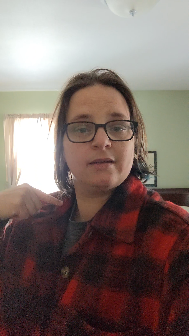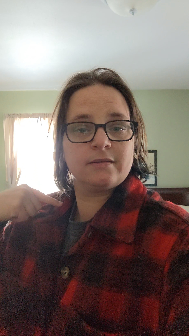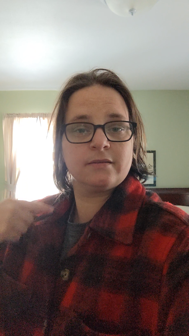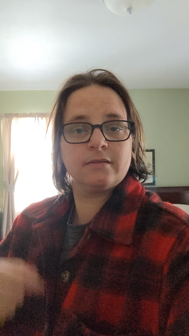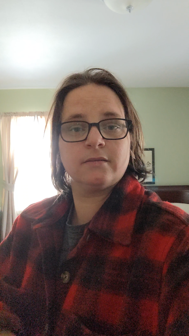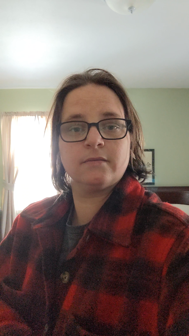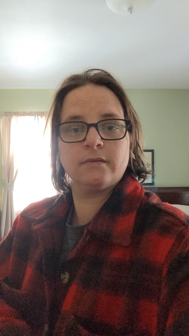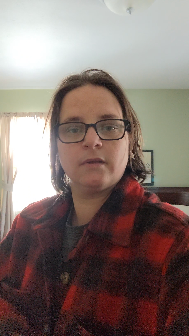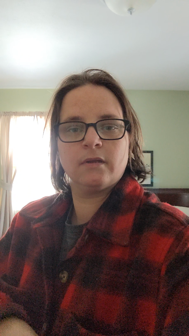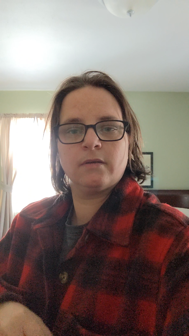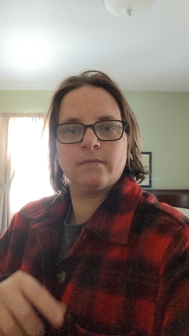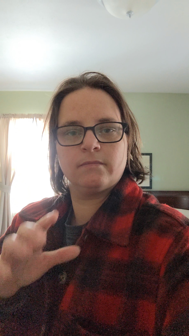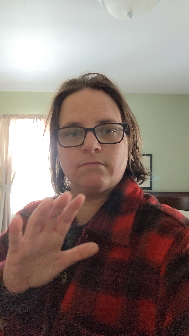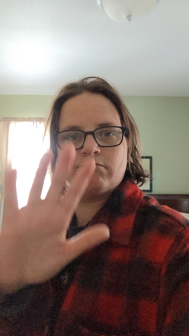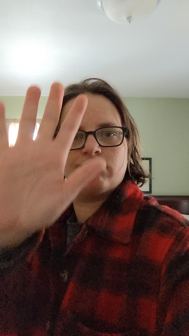give me five